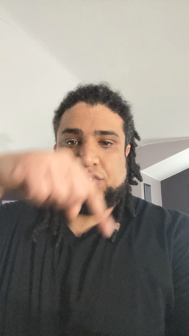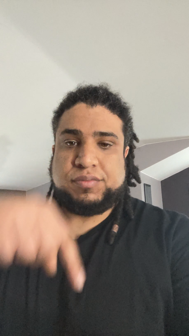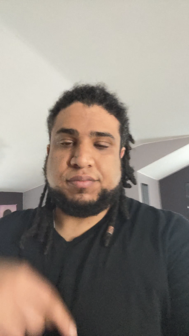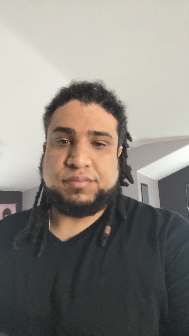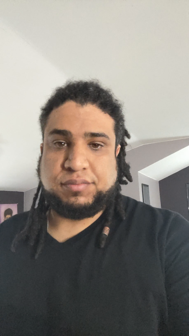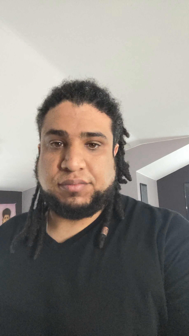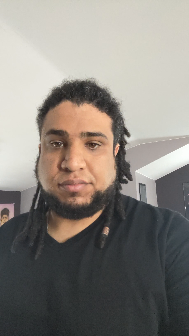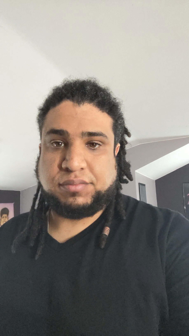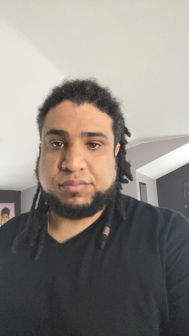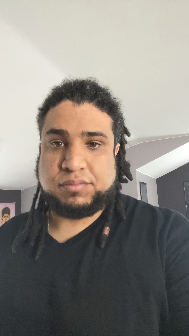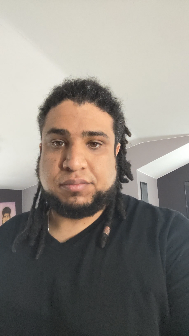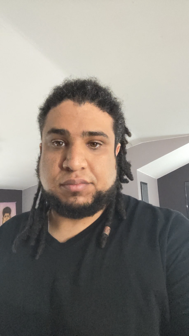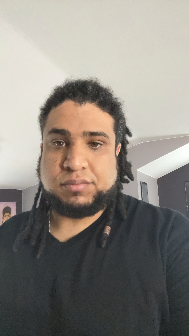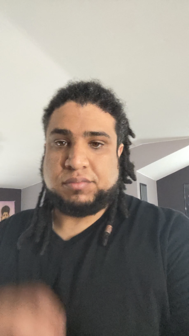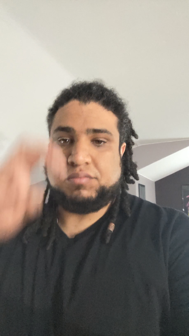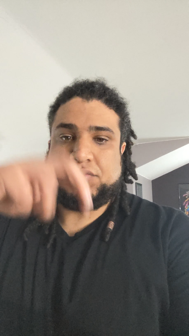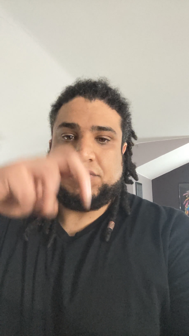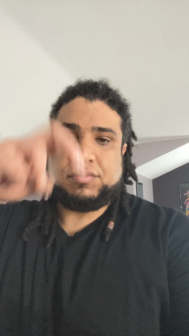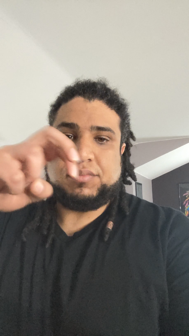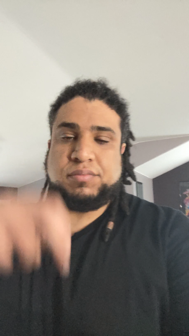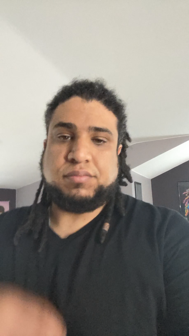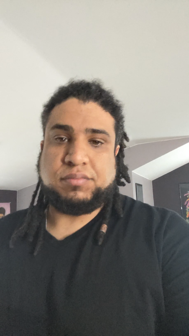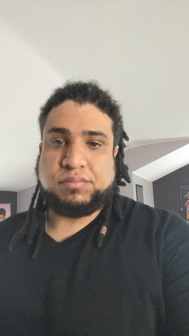potato